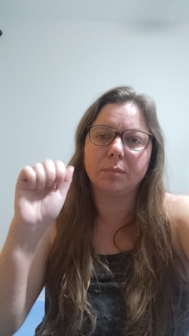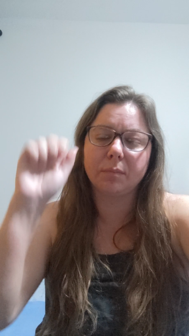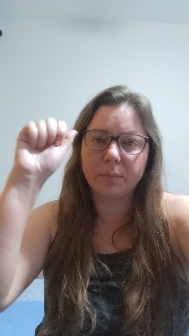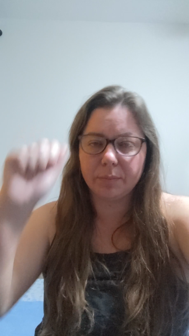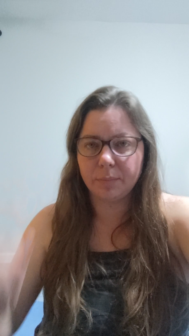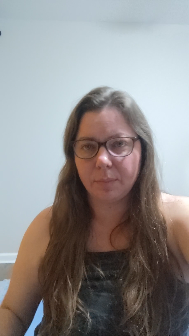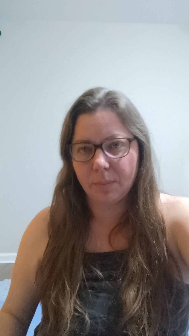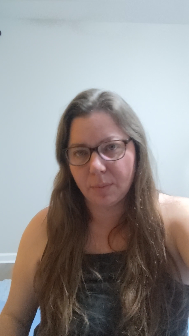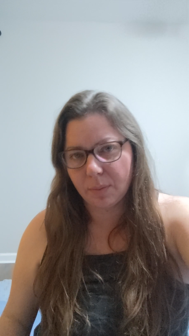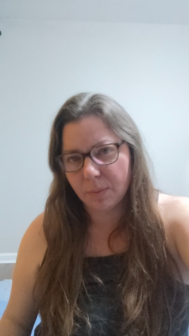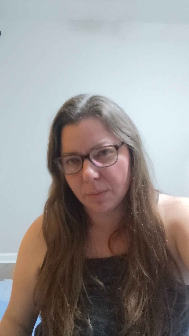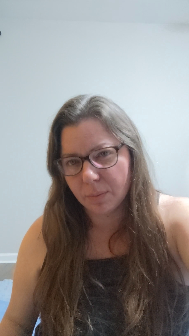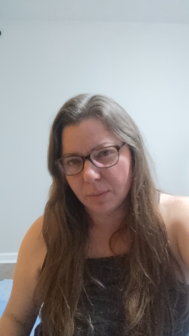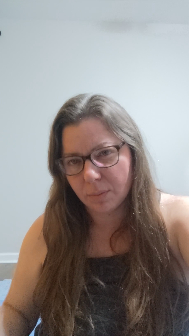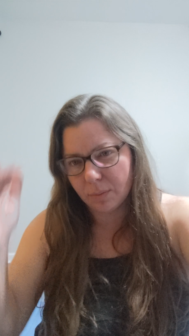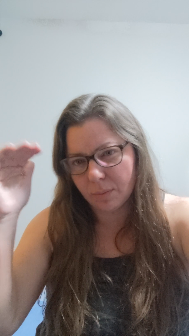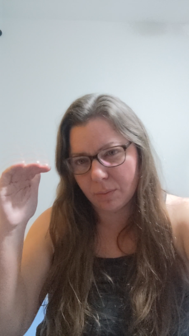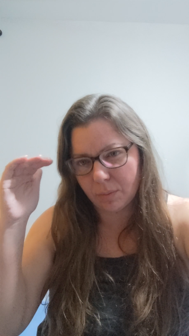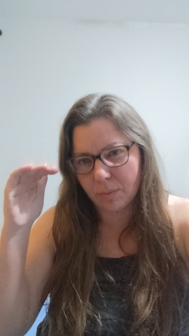short